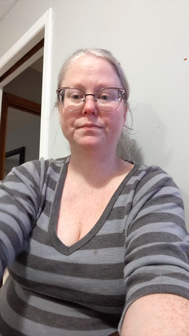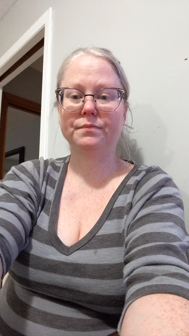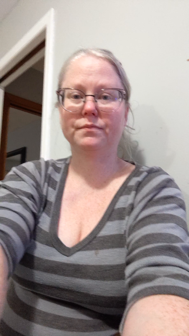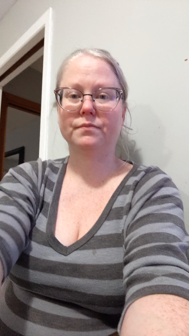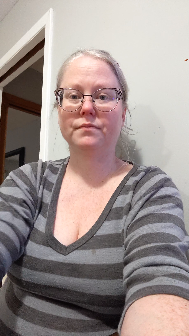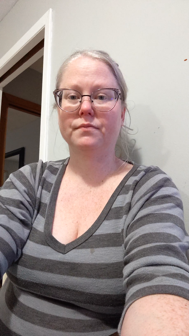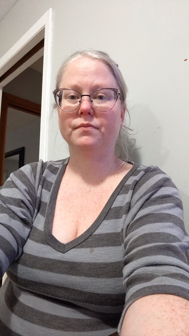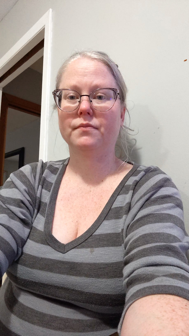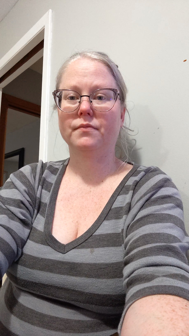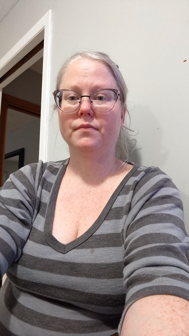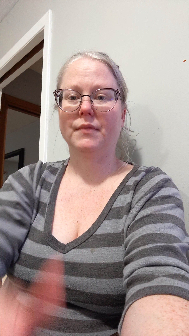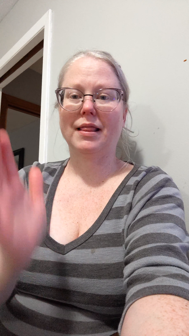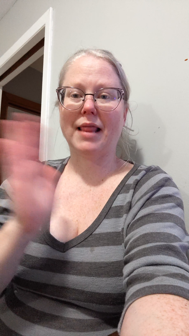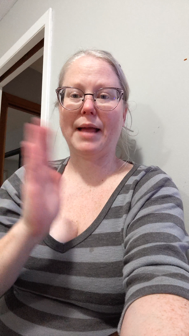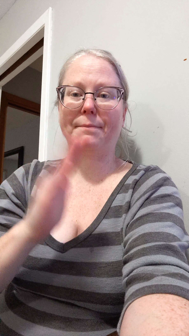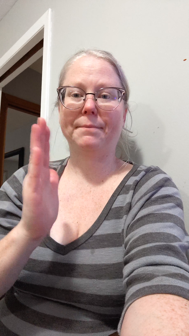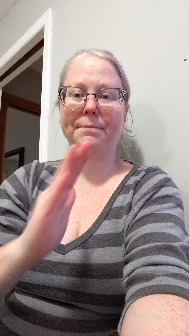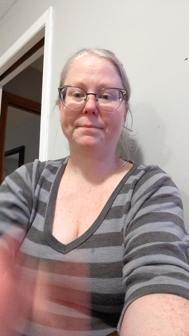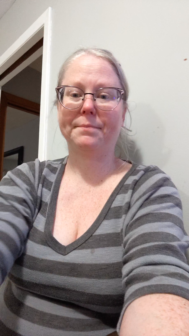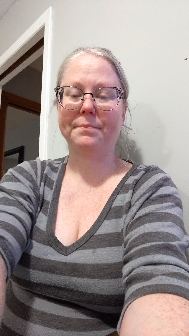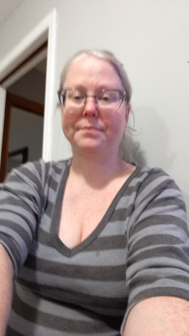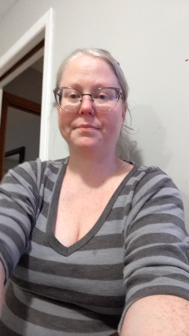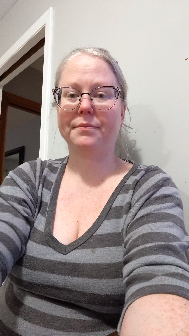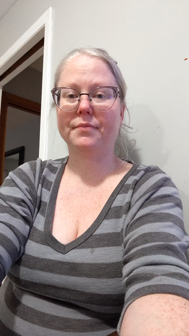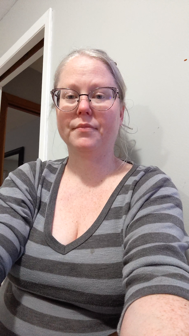clap